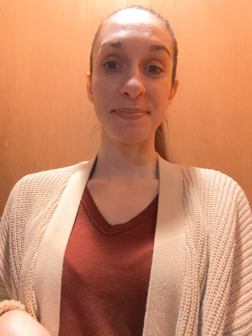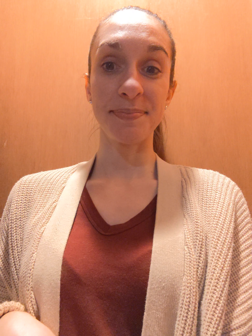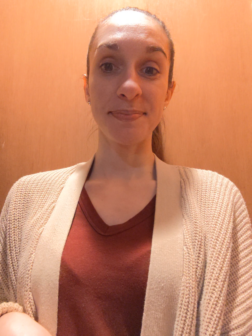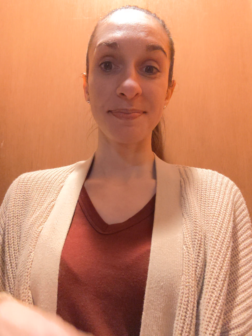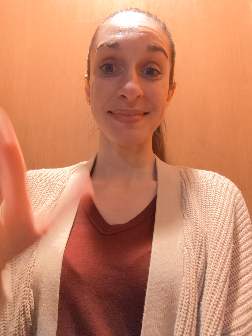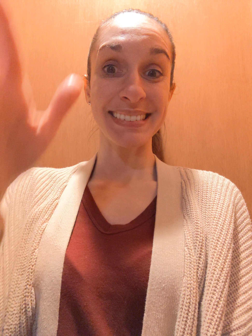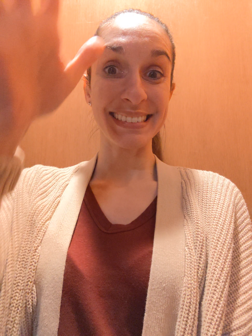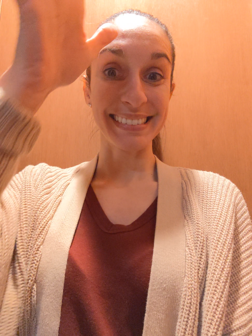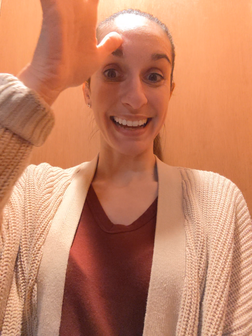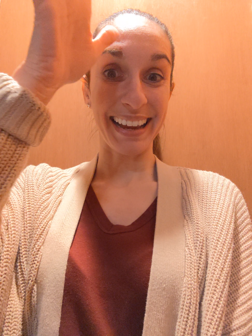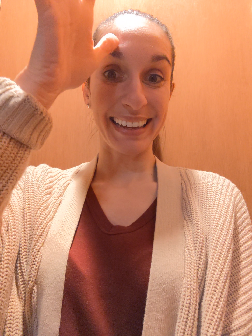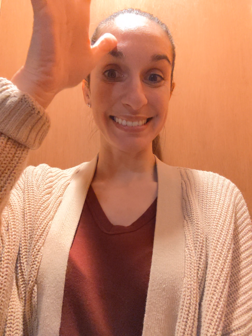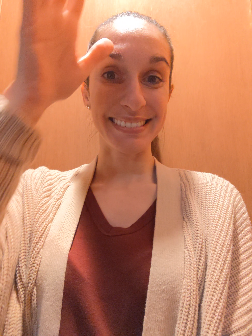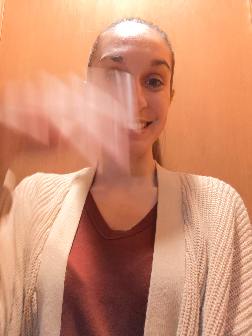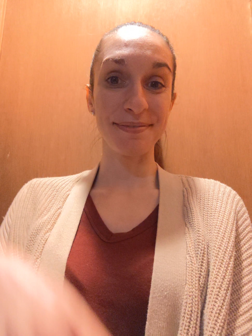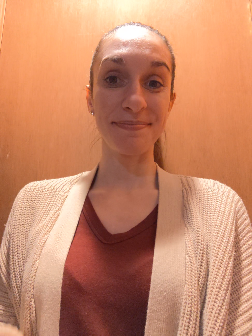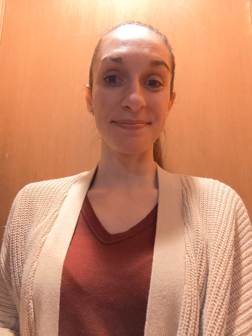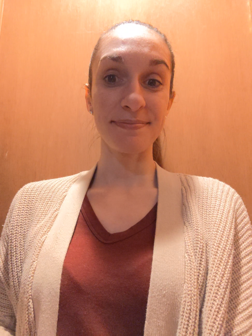dad